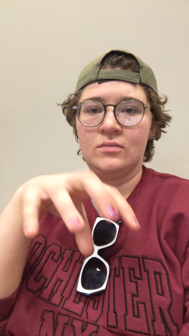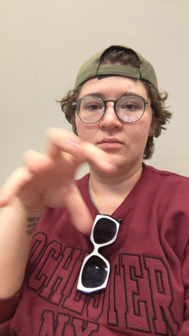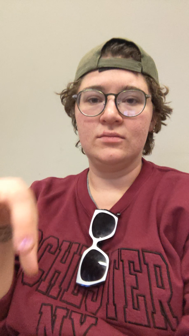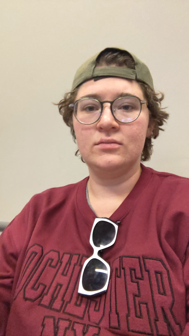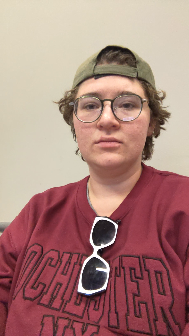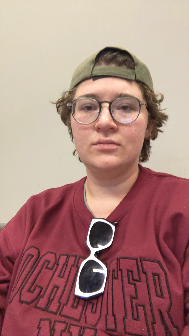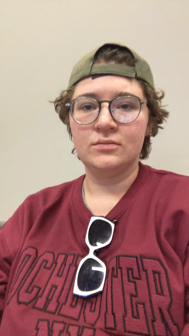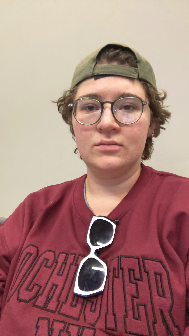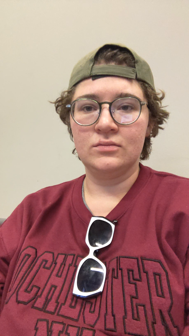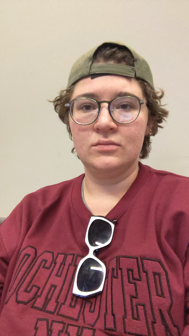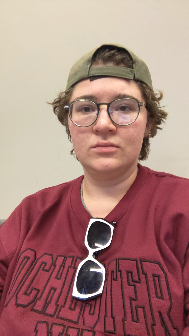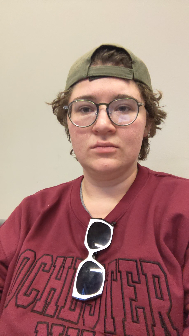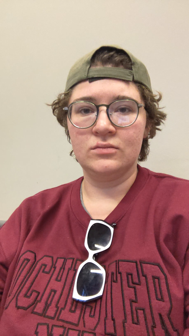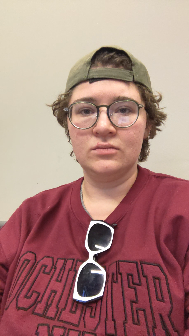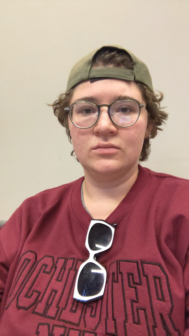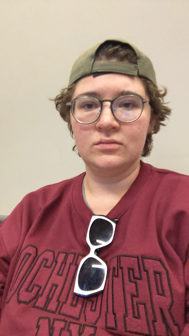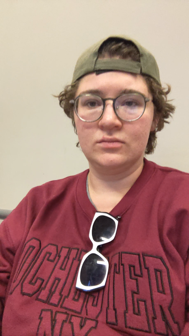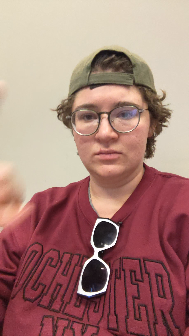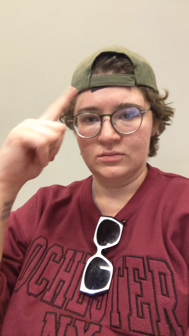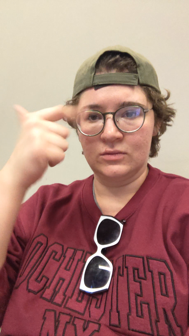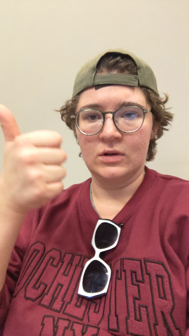dime